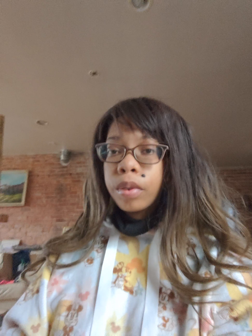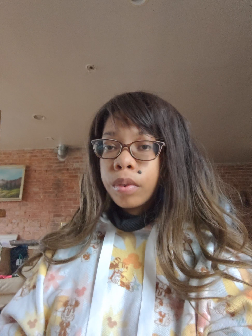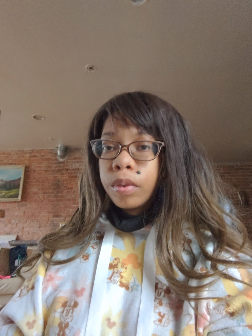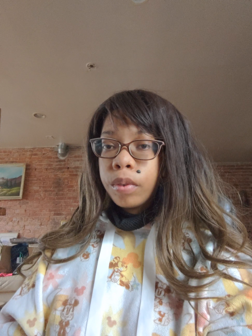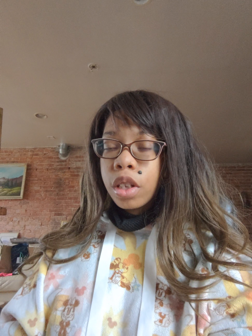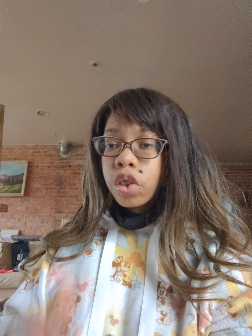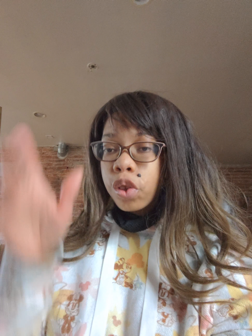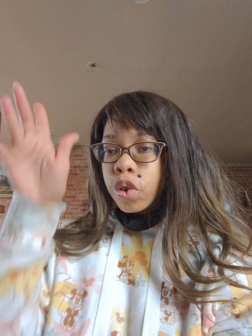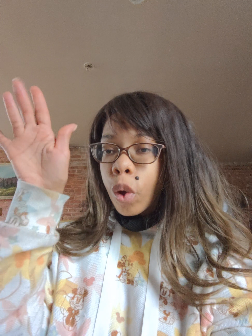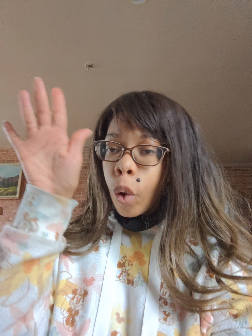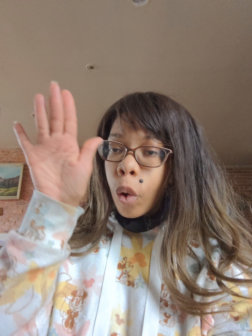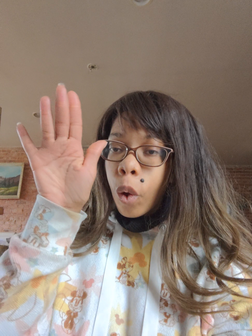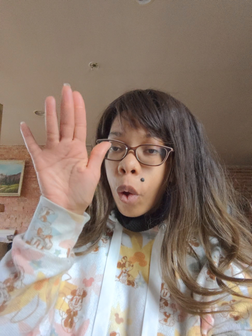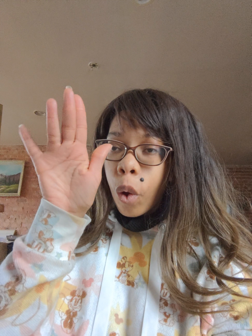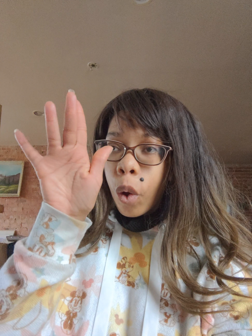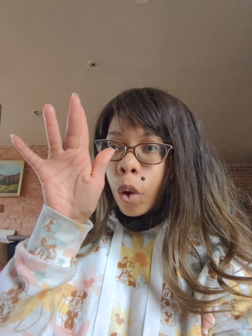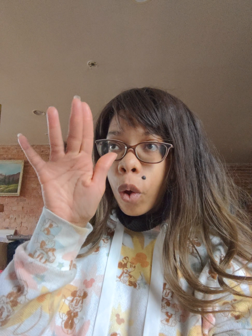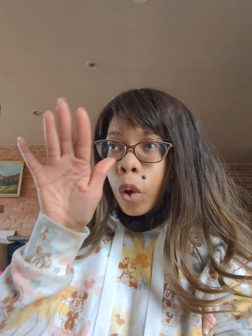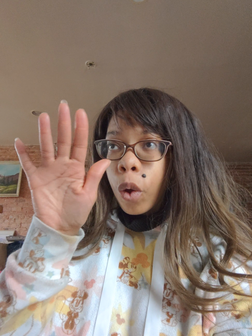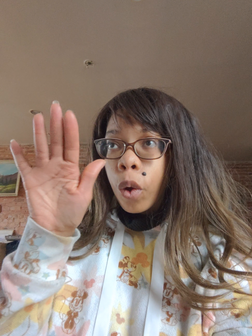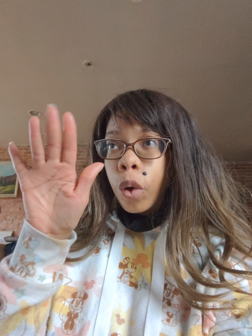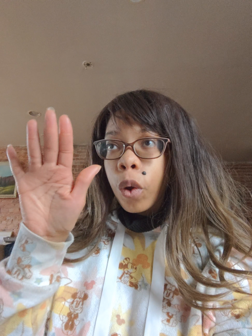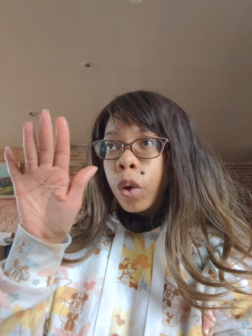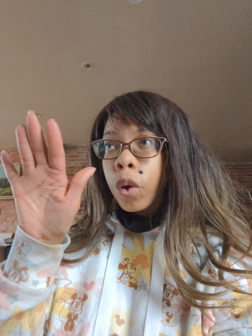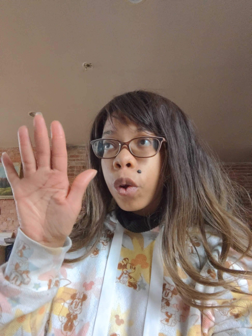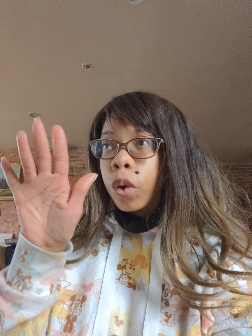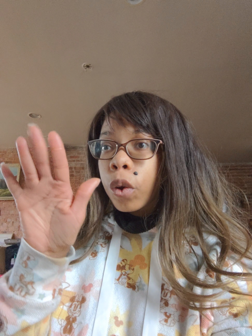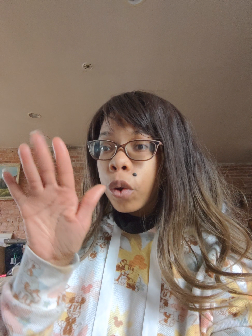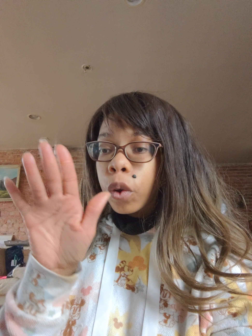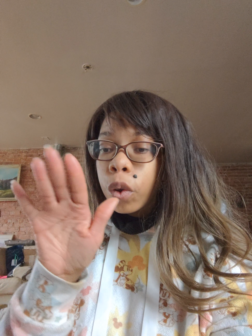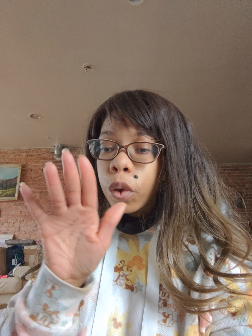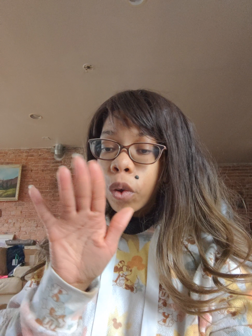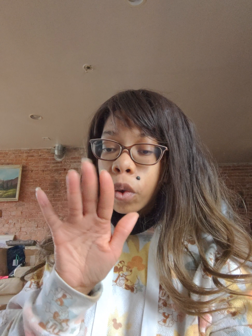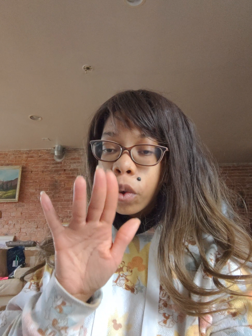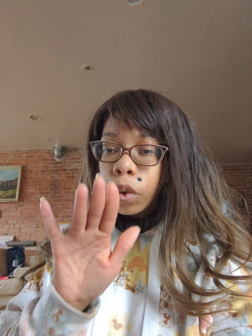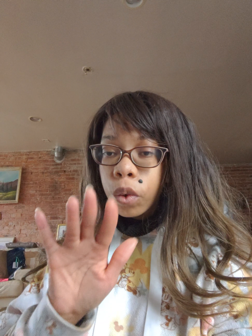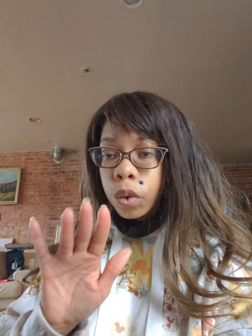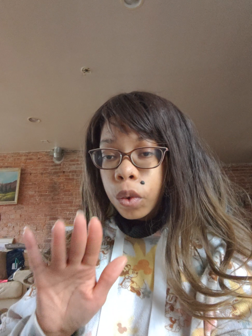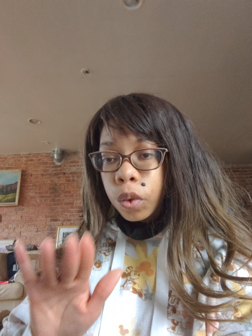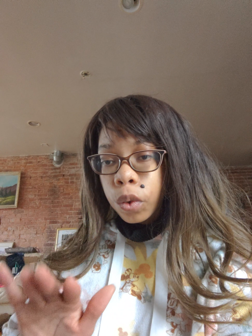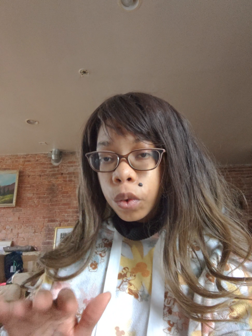snow